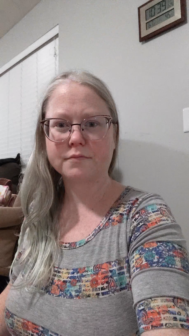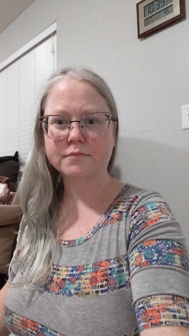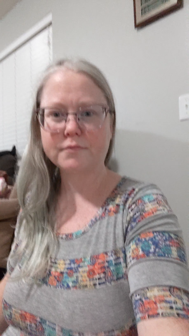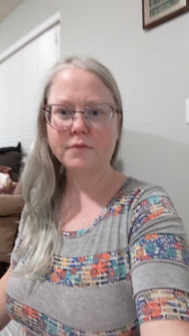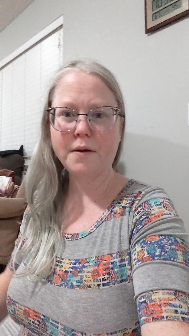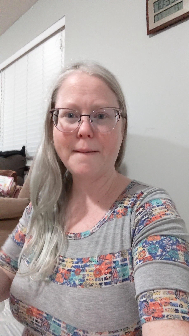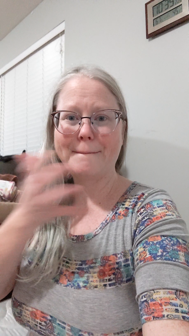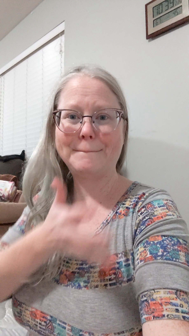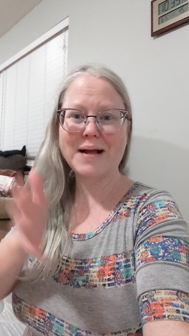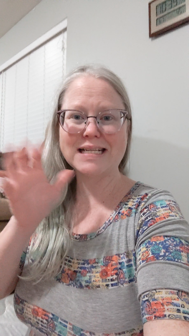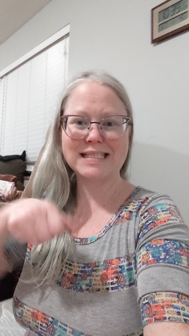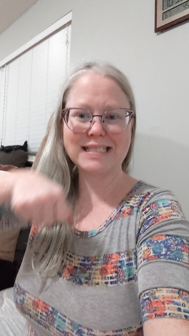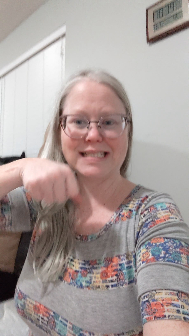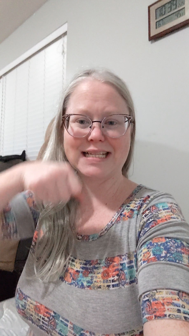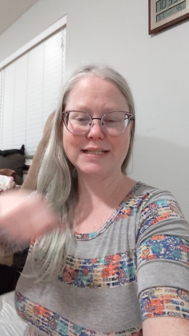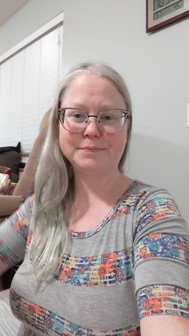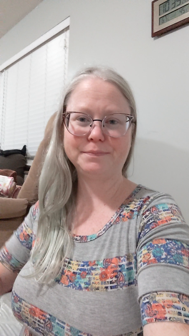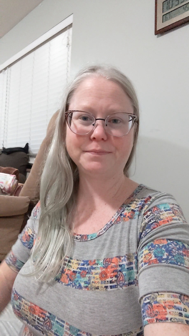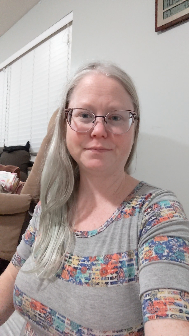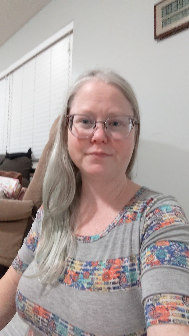basket